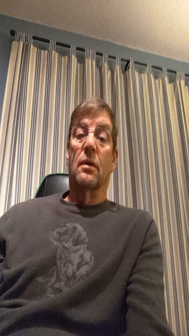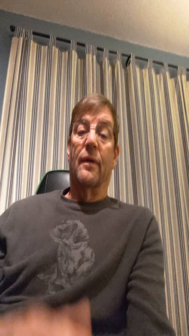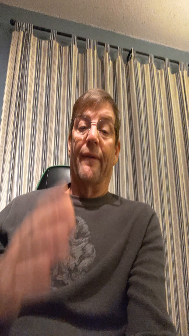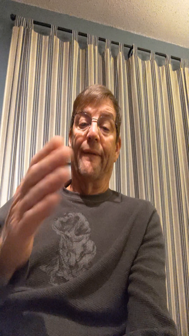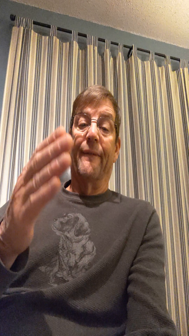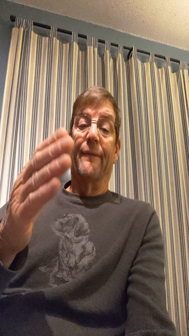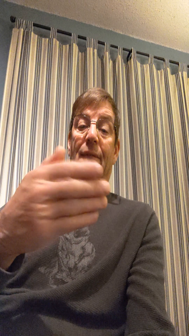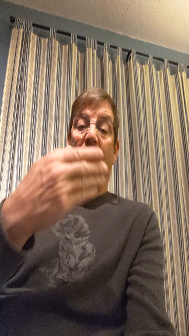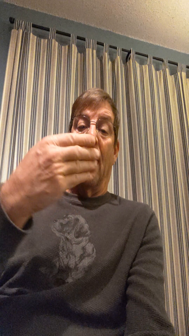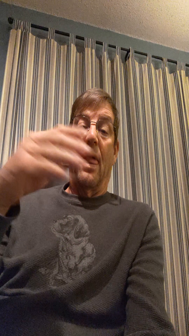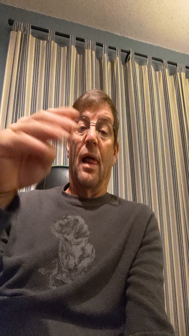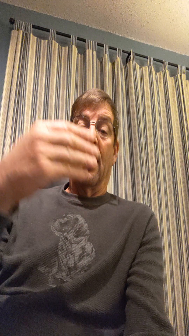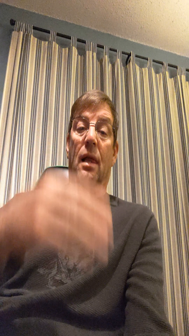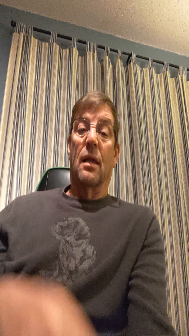flag